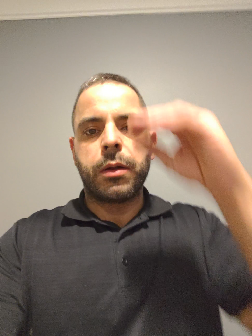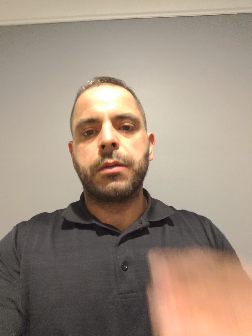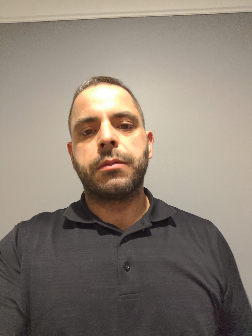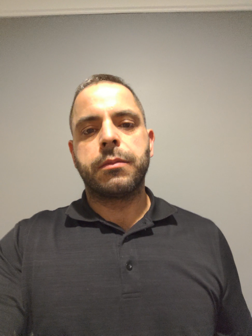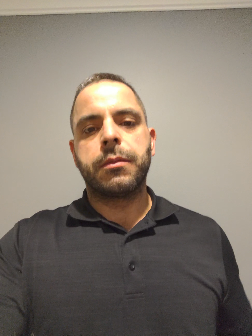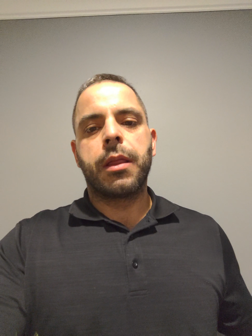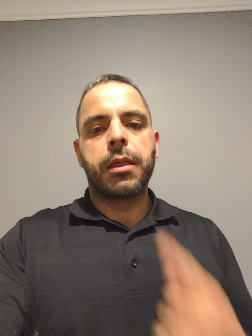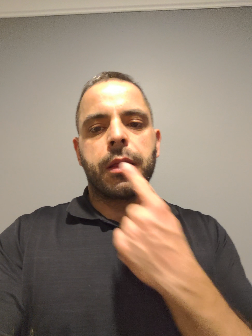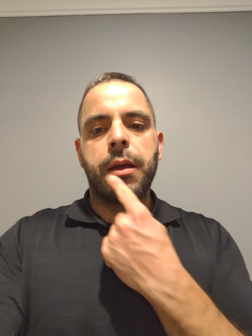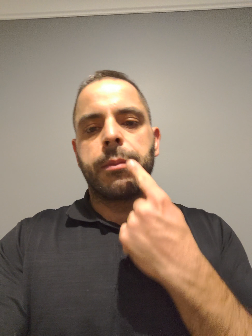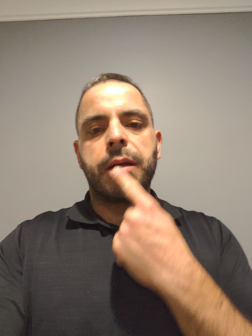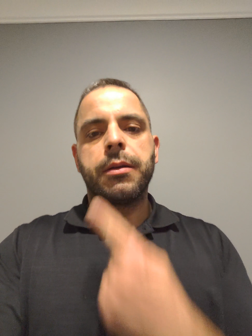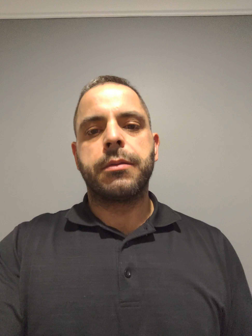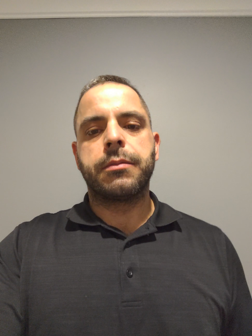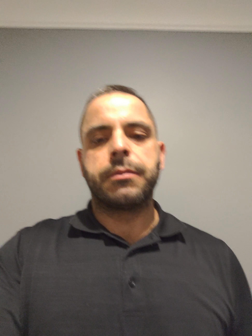lips